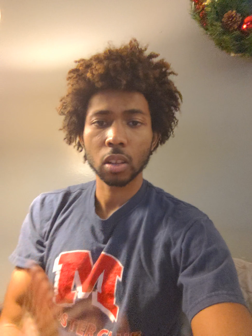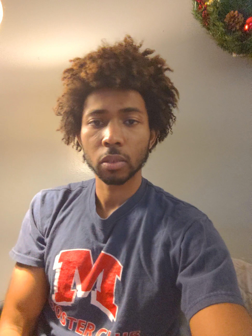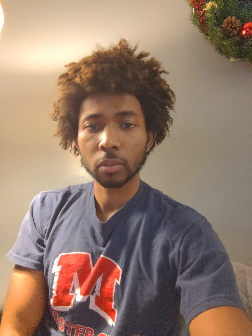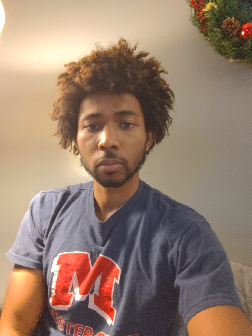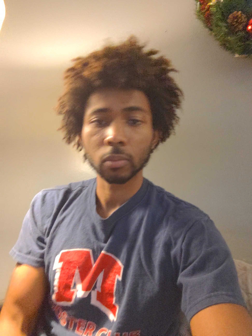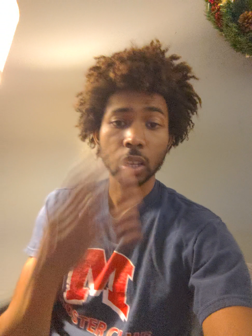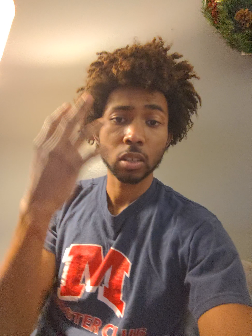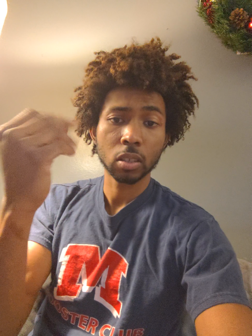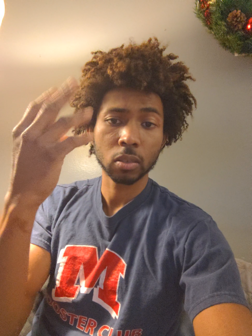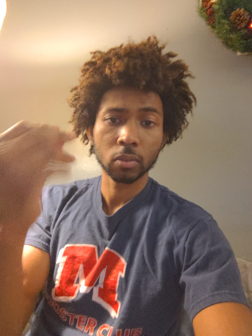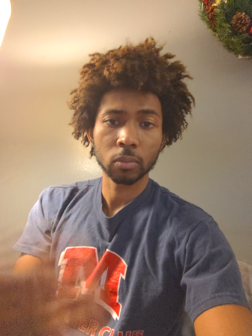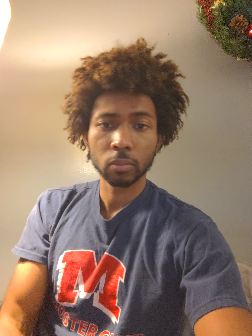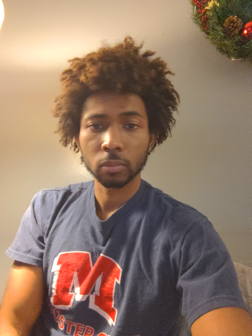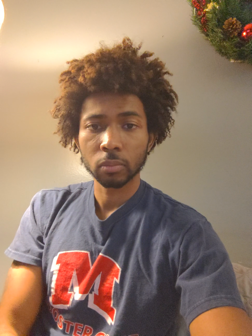outside